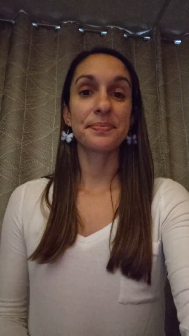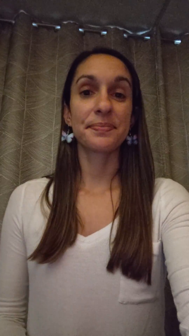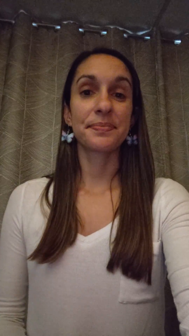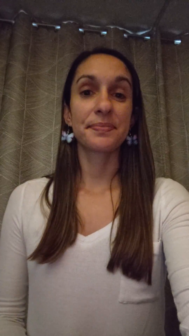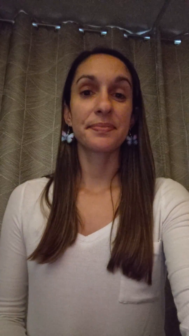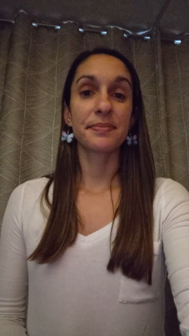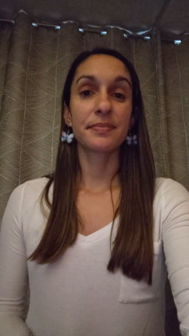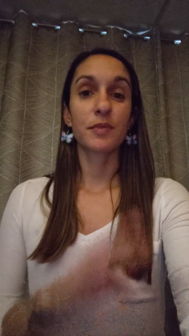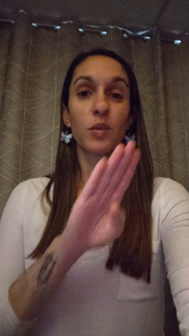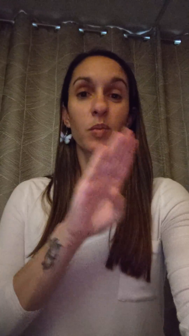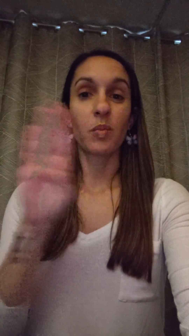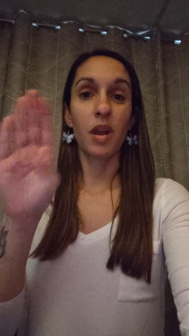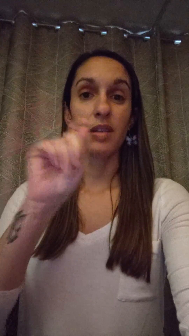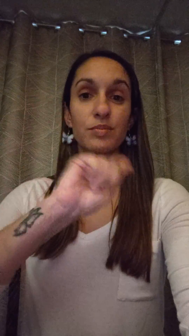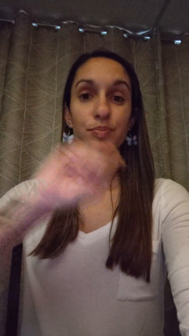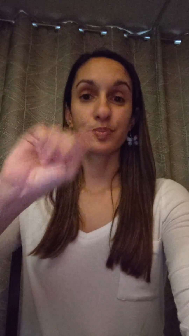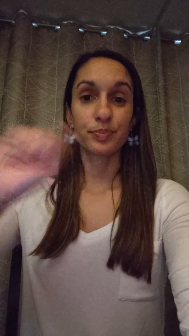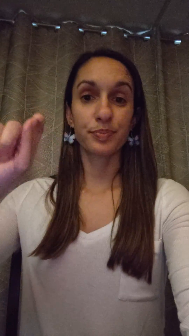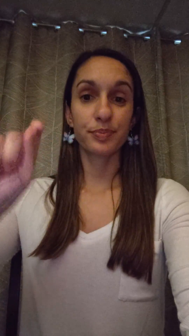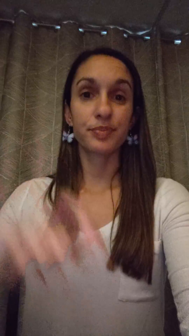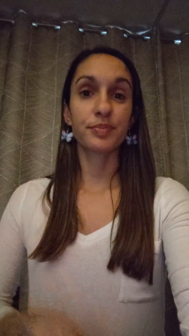chalk